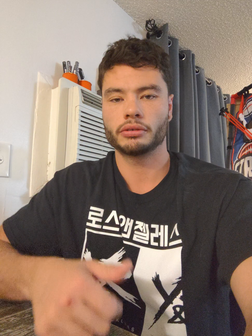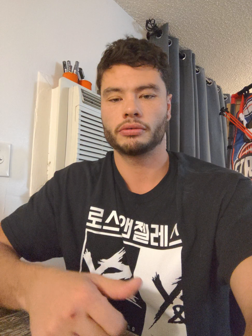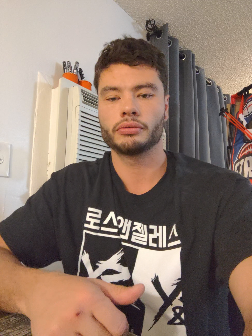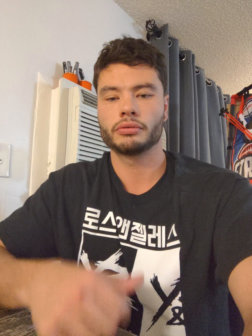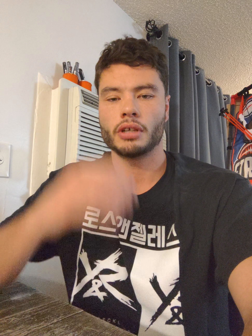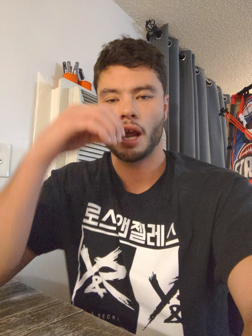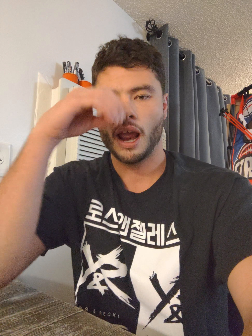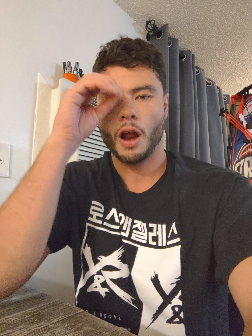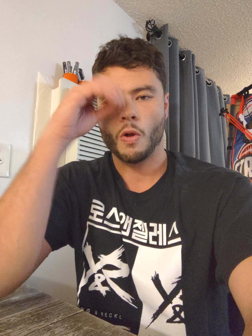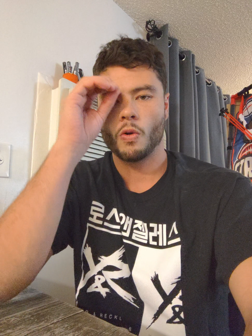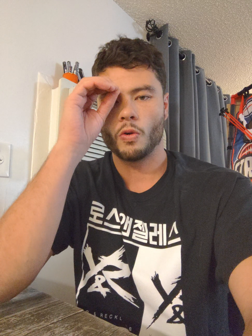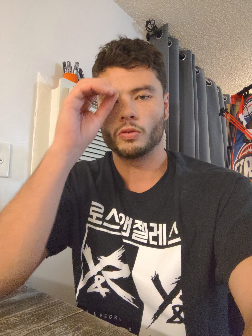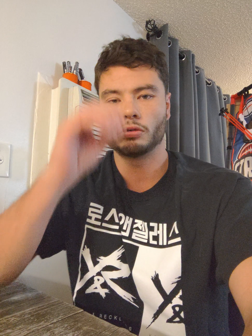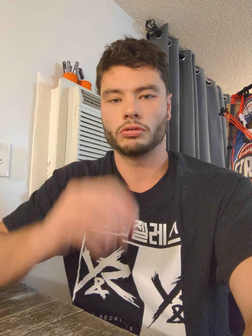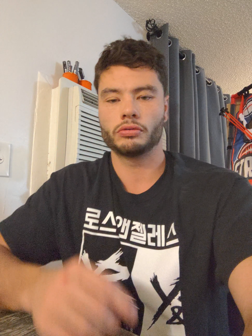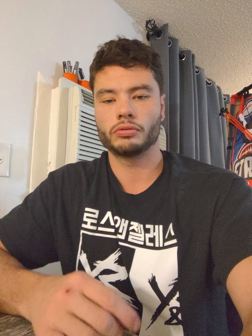owl